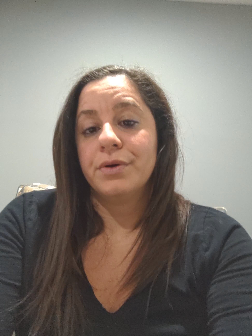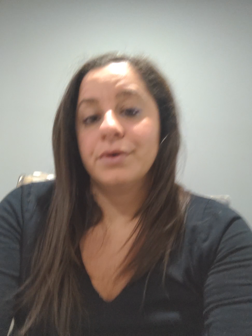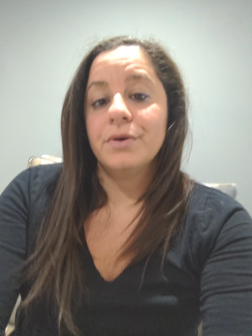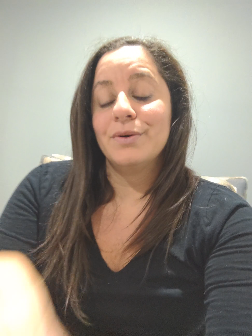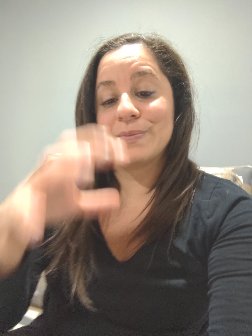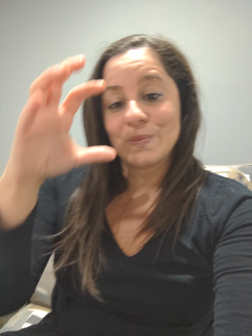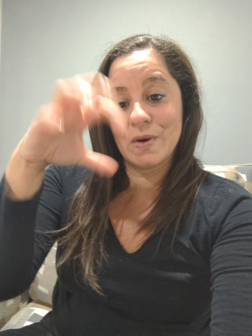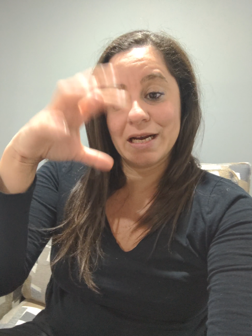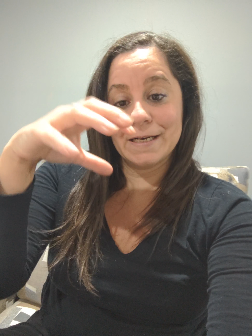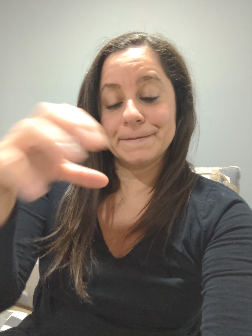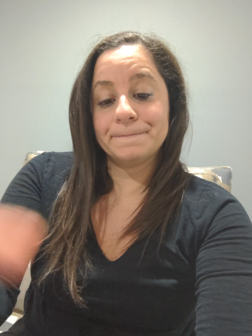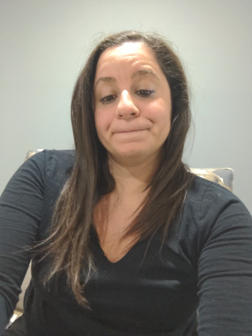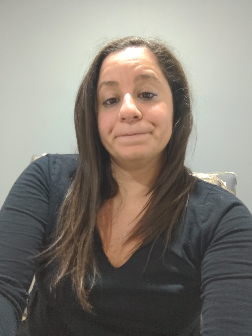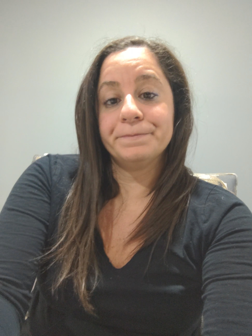rain